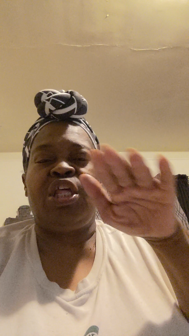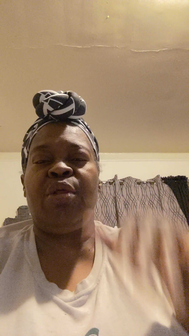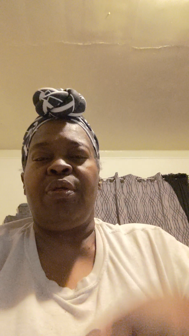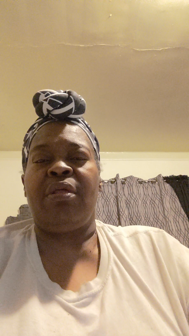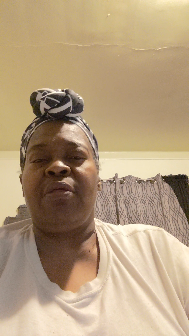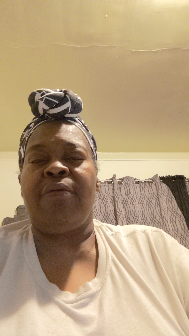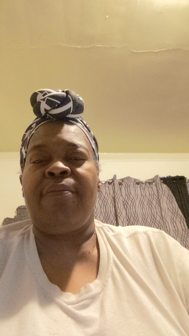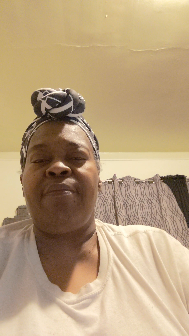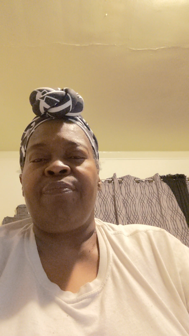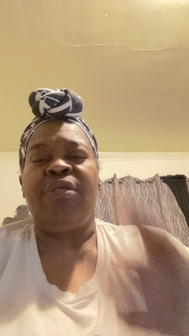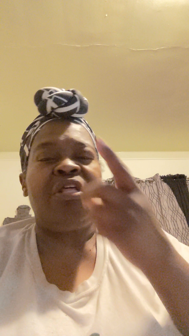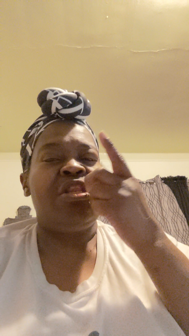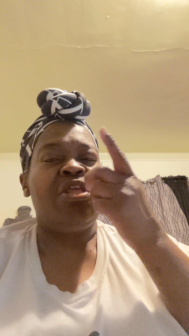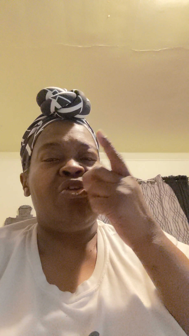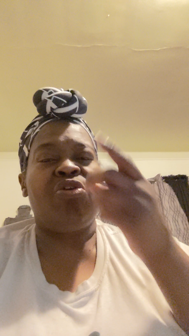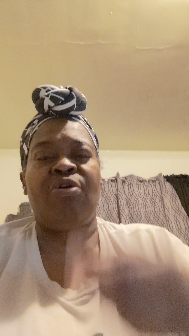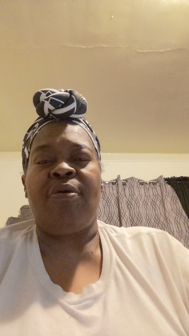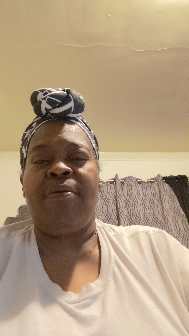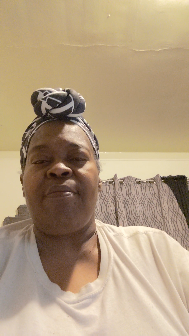dinner